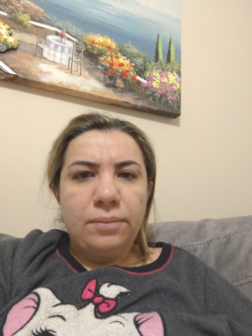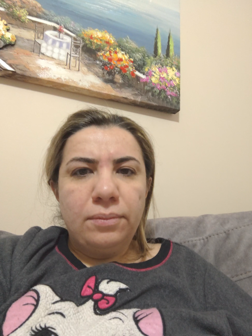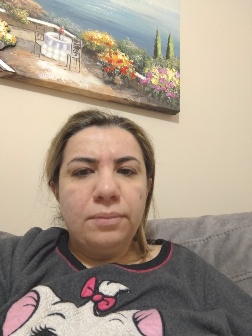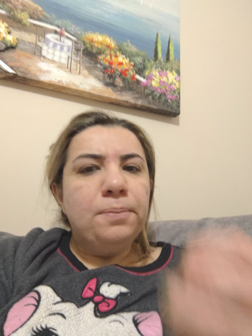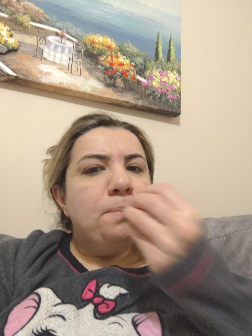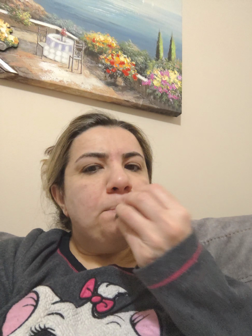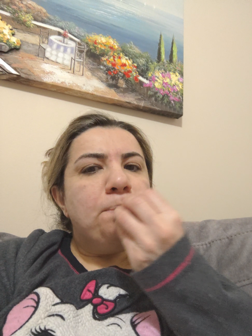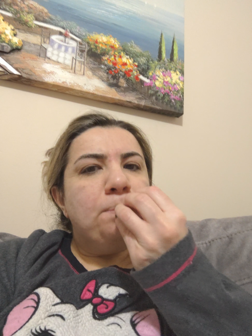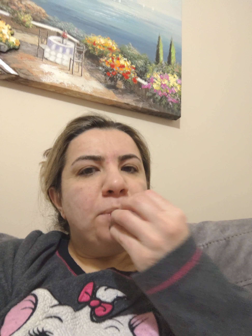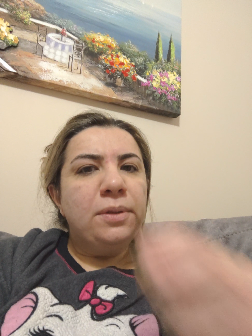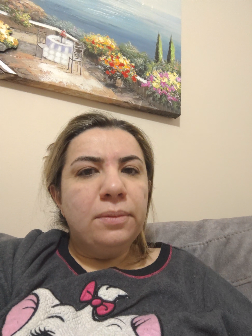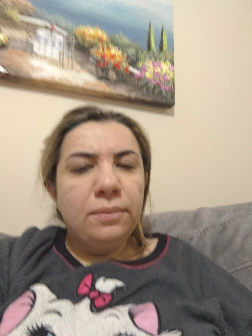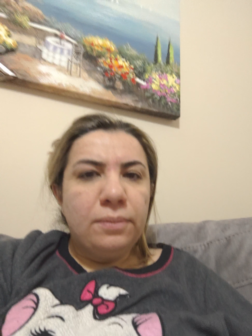food